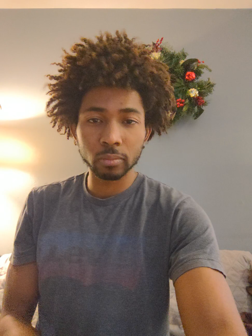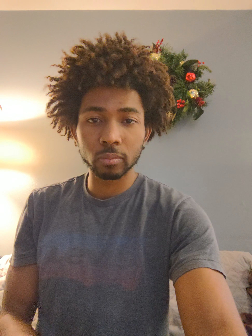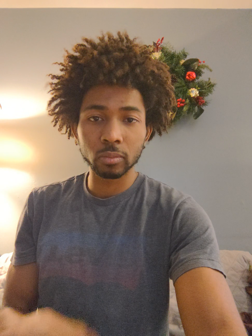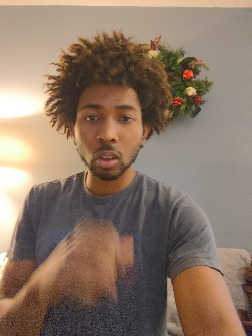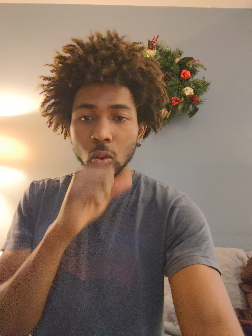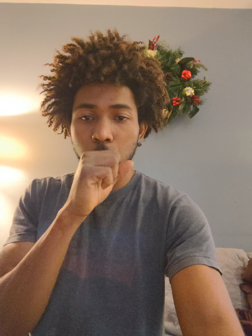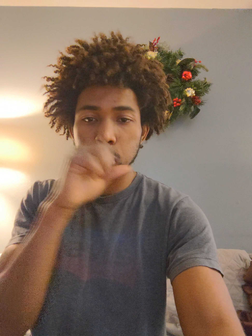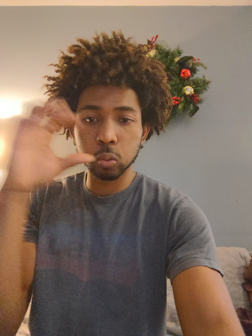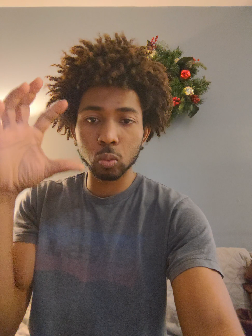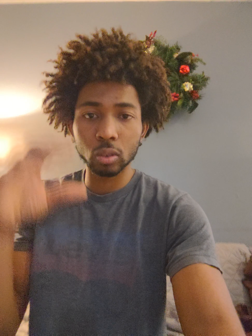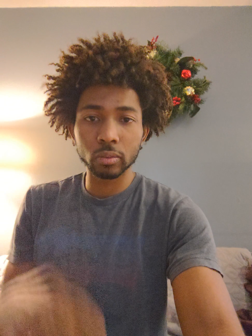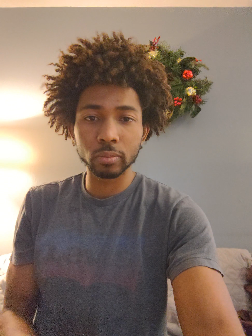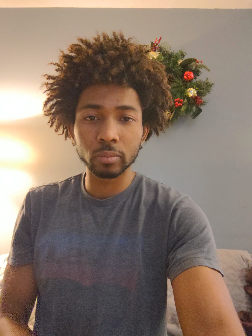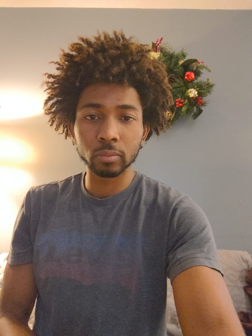balloon